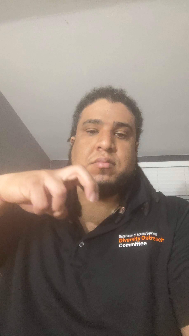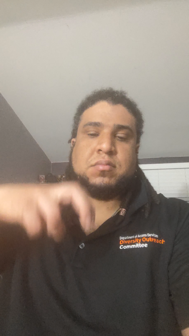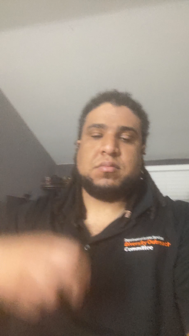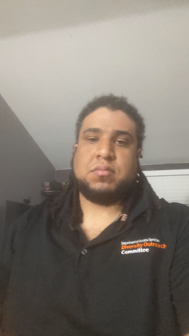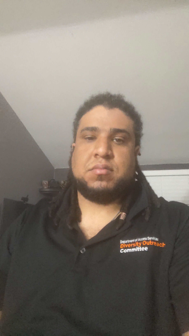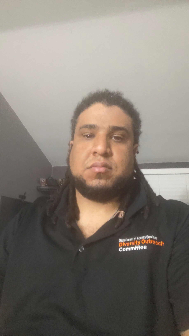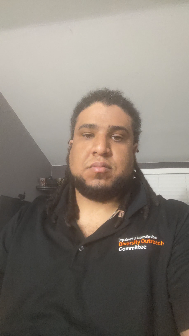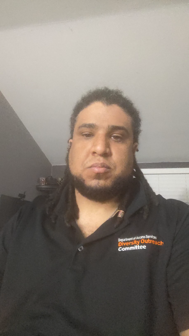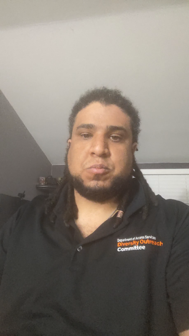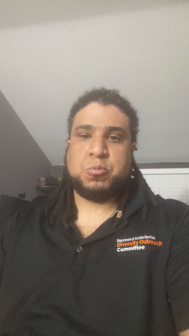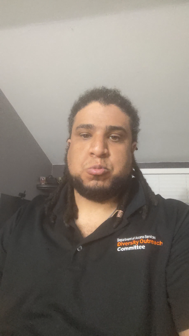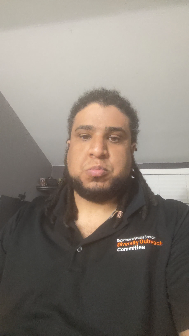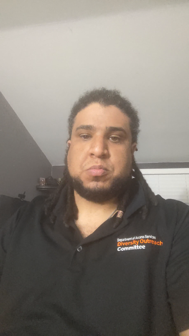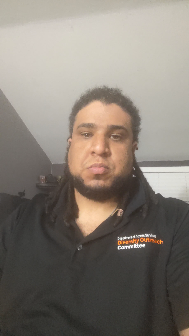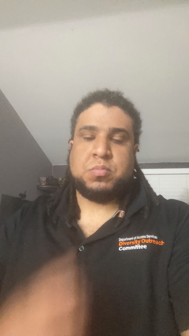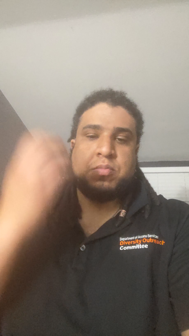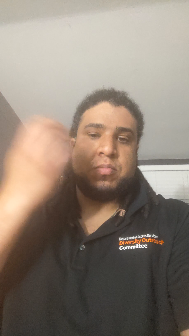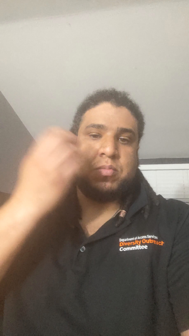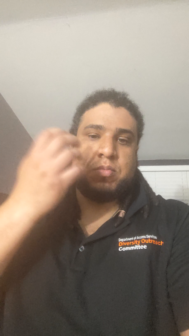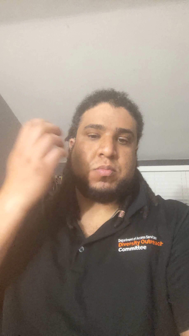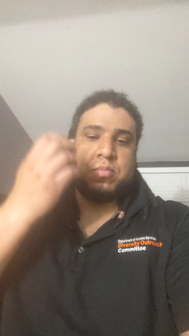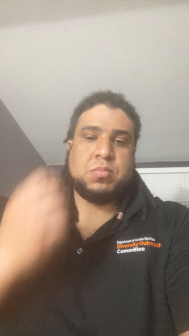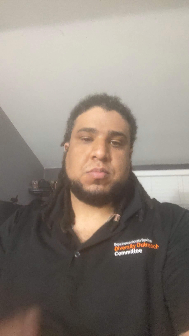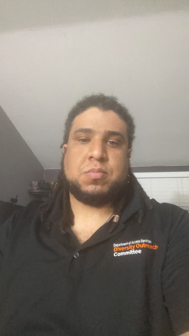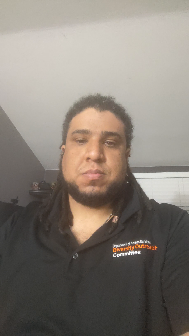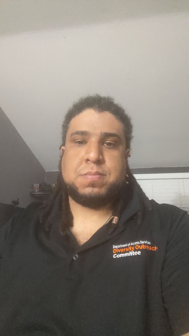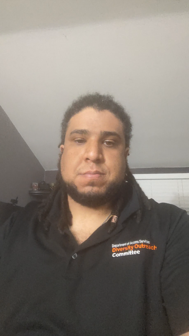shake